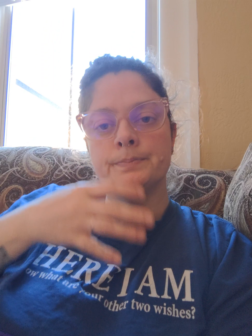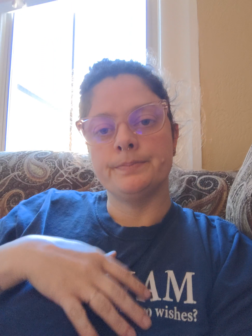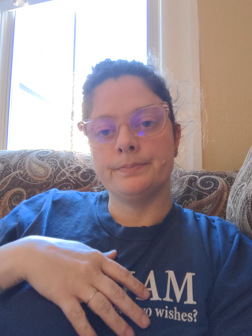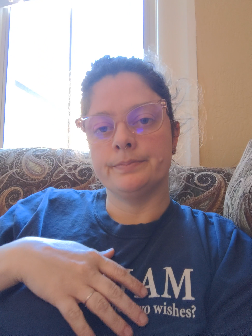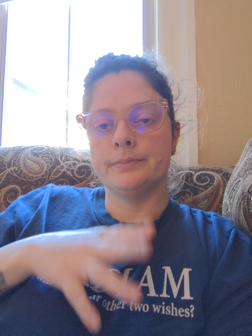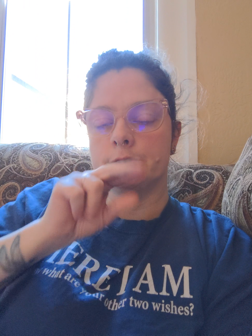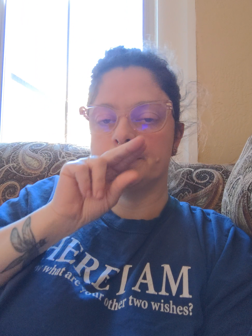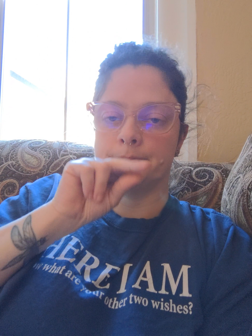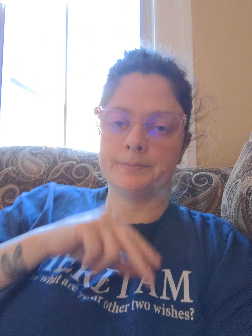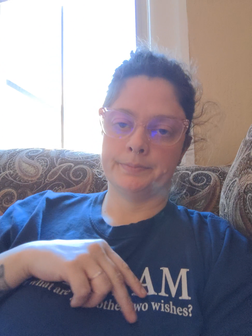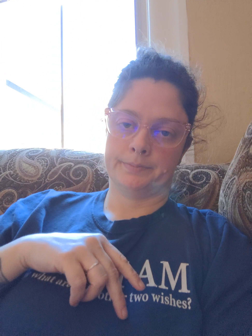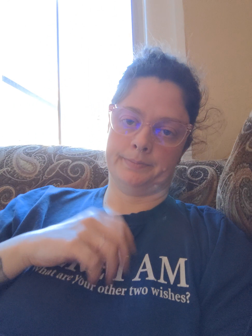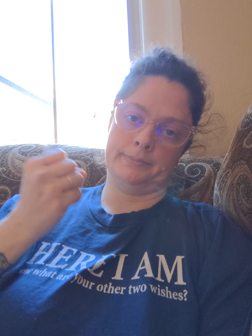duck